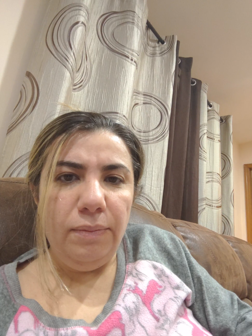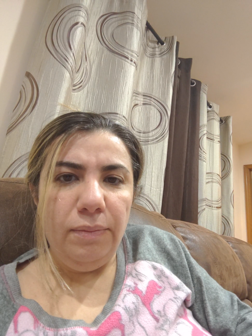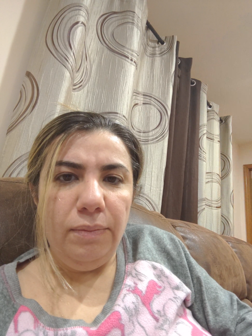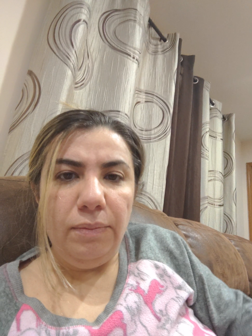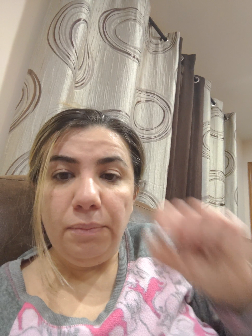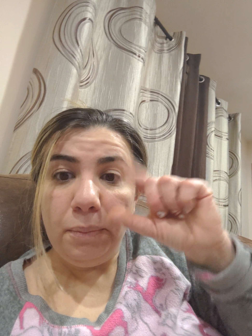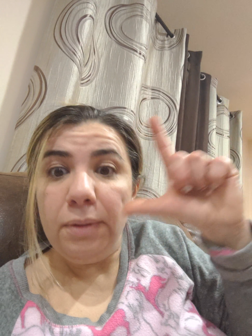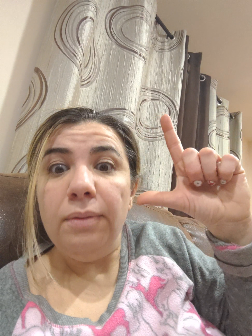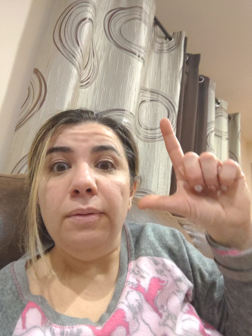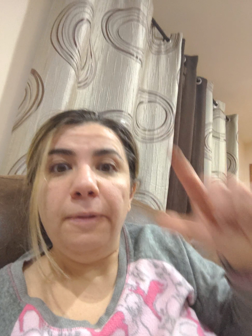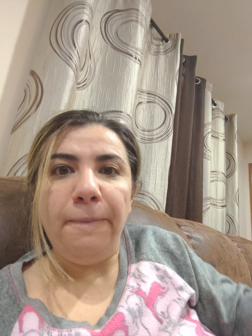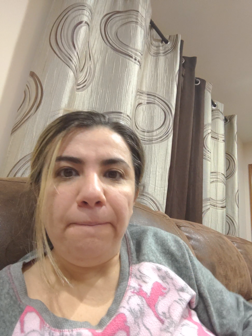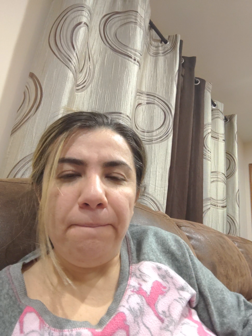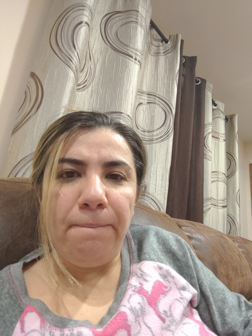wake